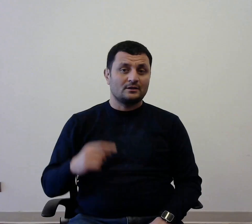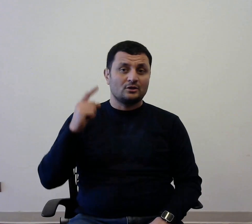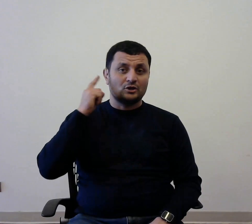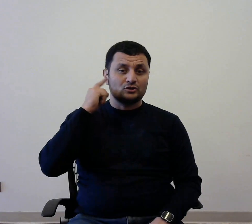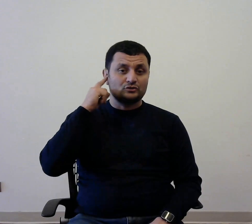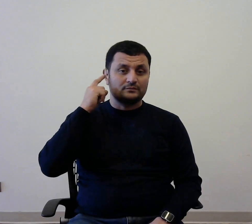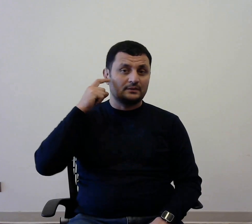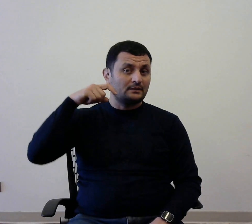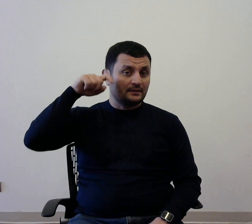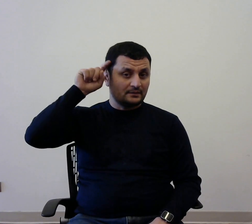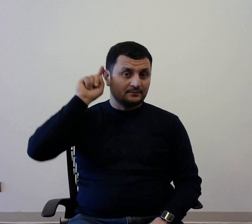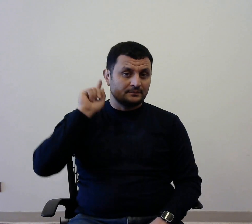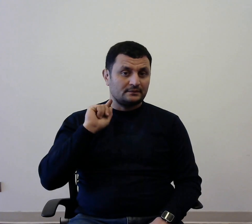eşitmə aparatı